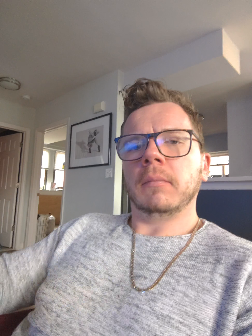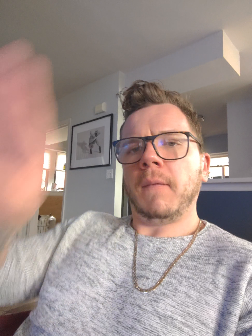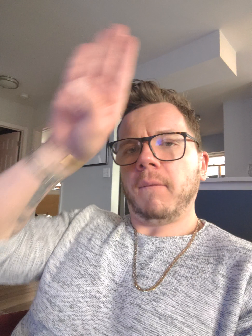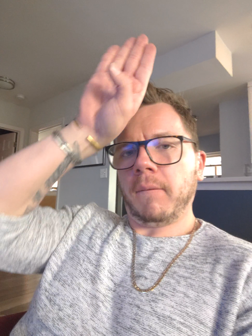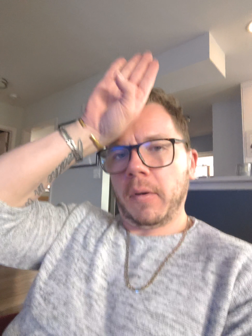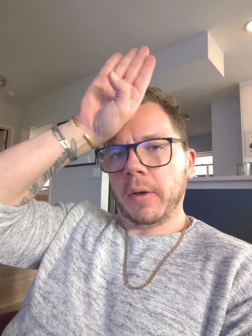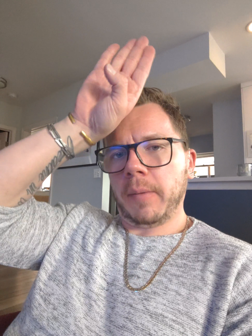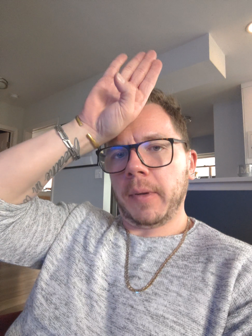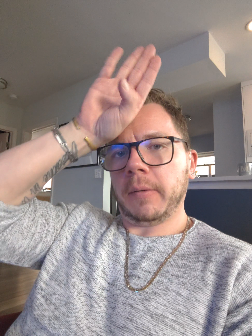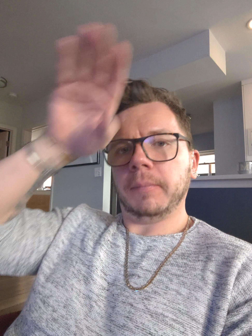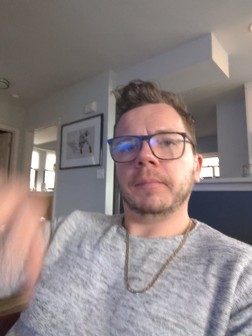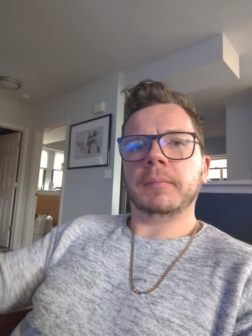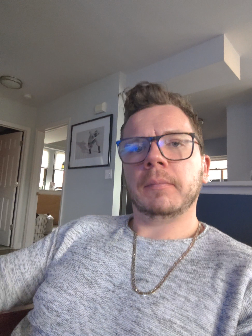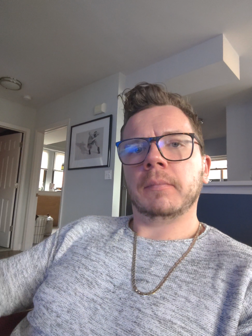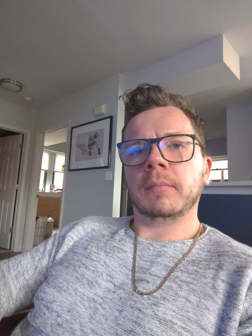fireman